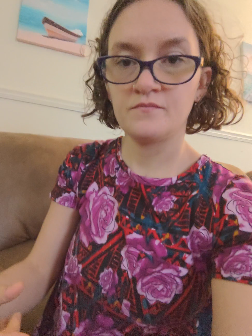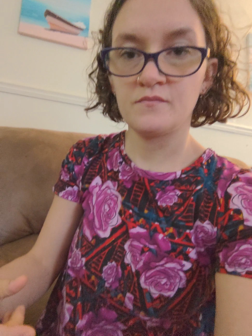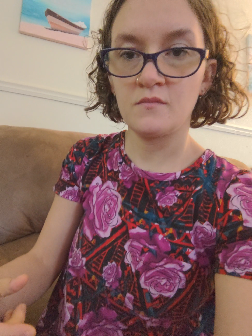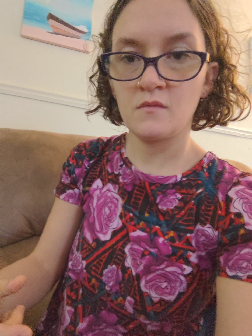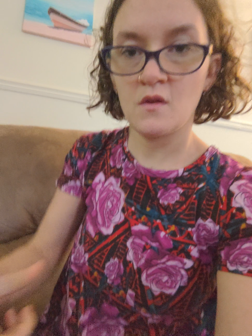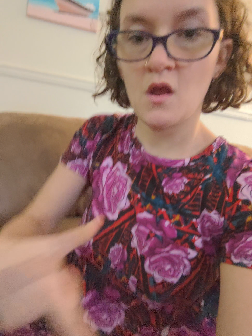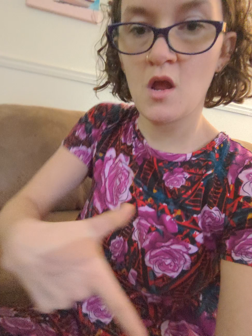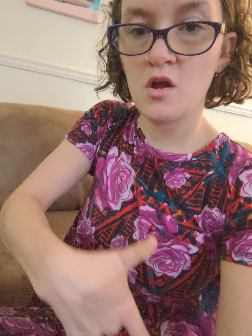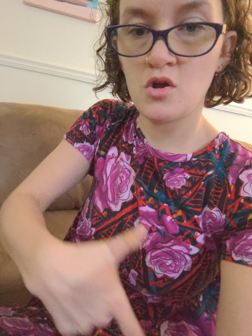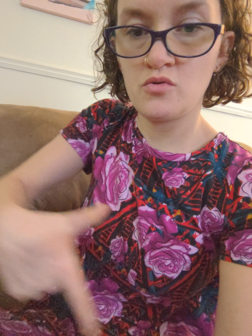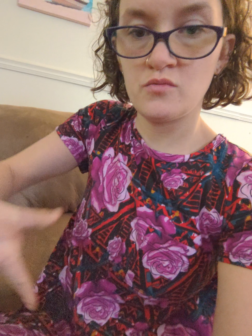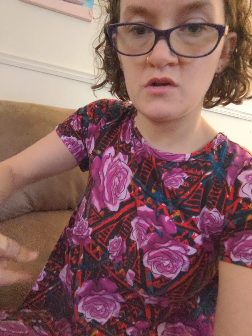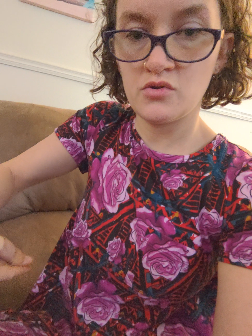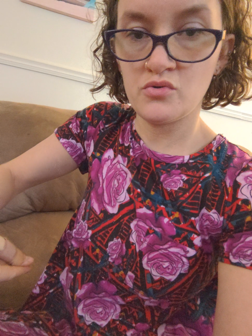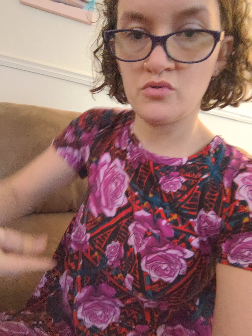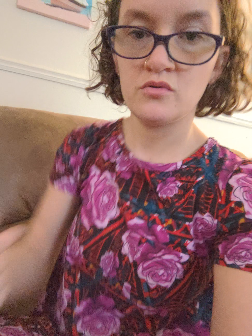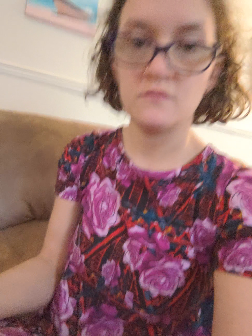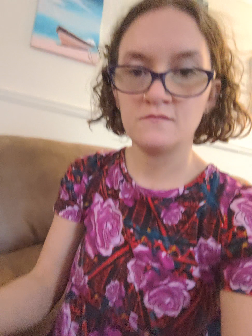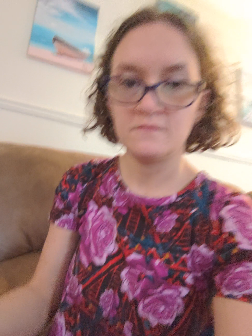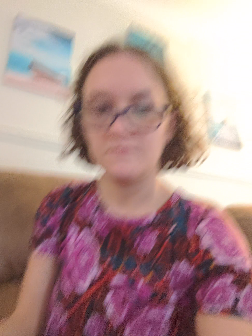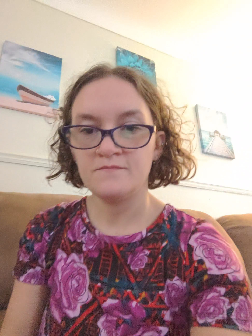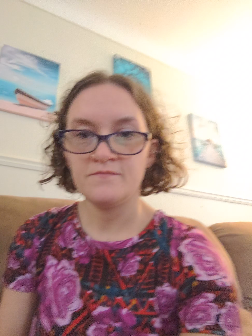underwear